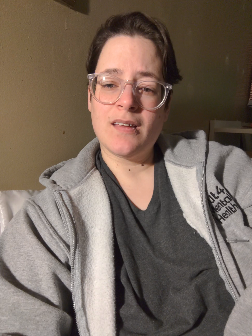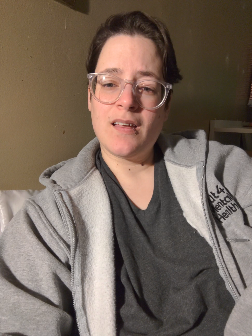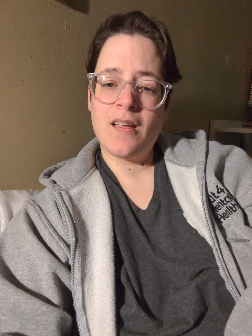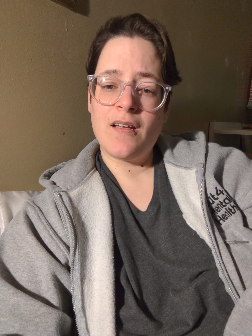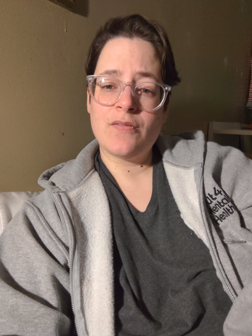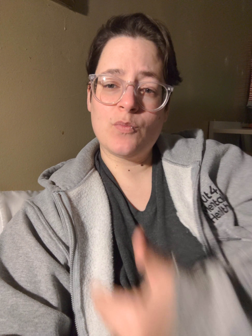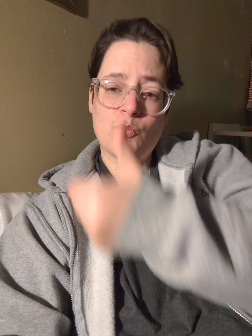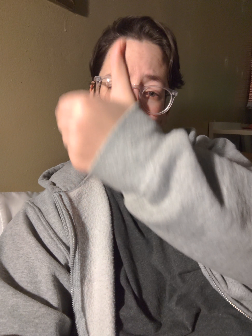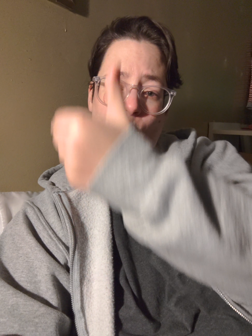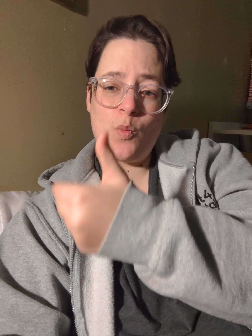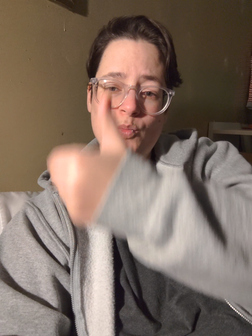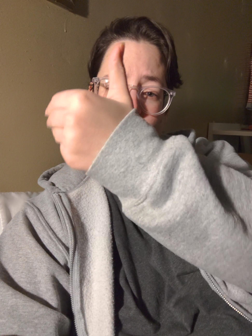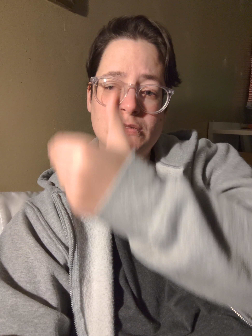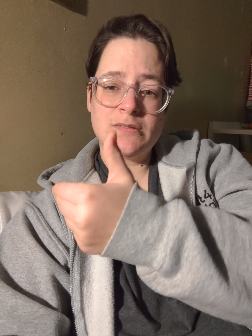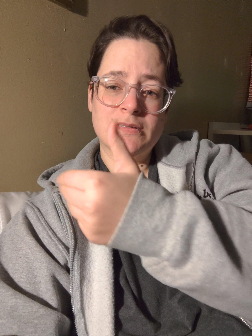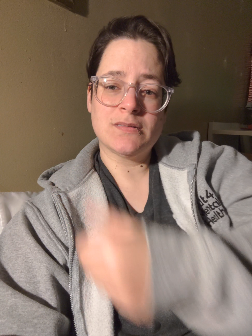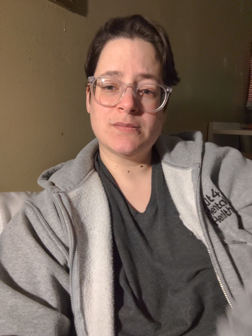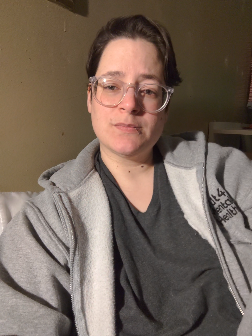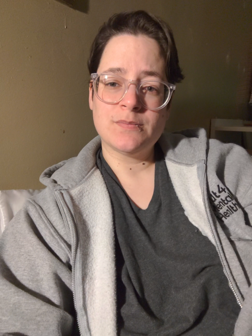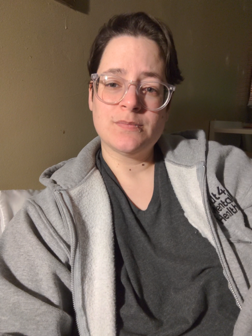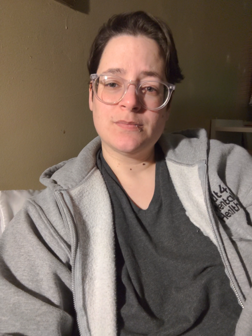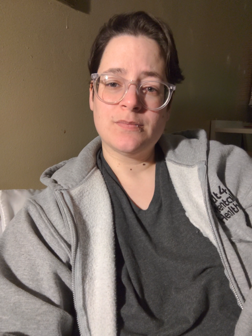window